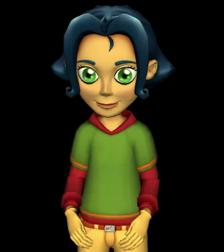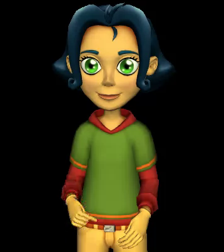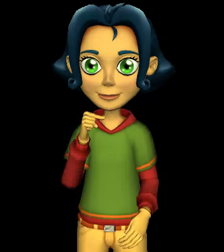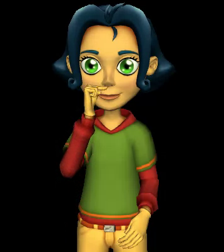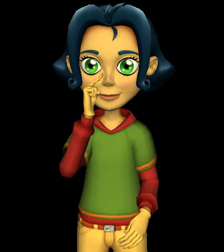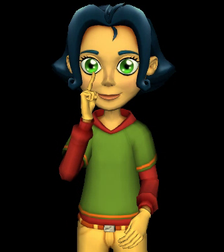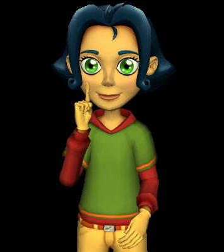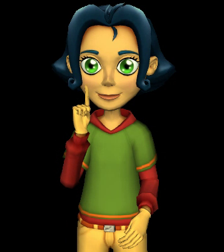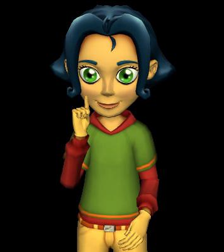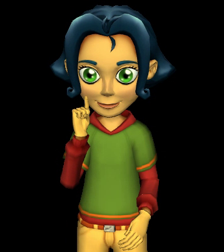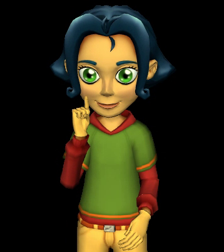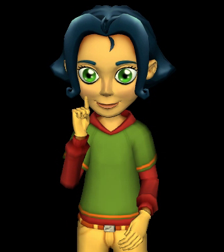ماي